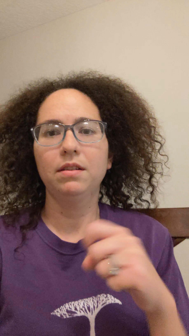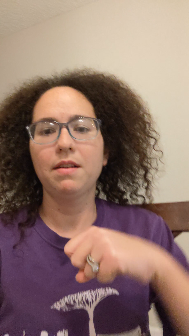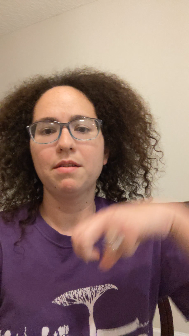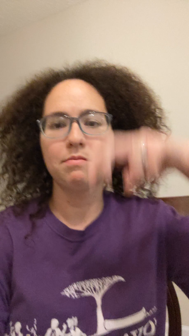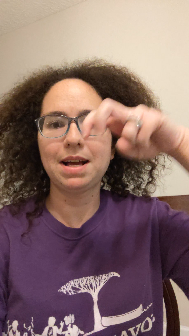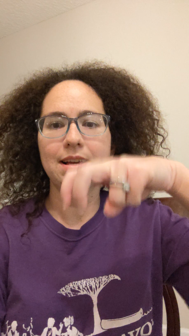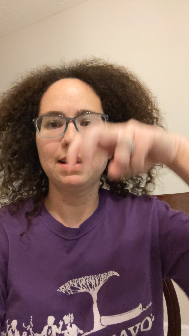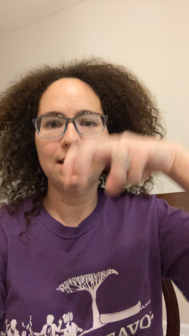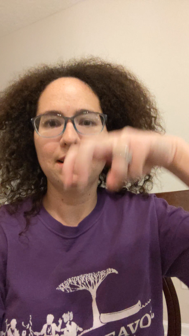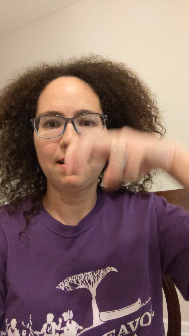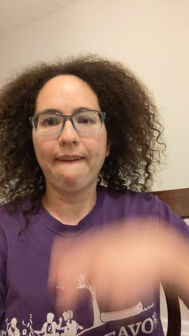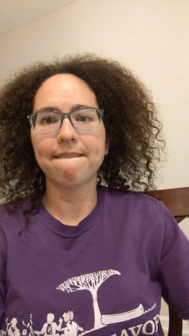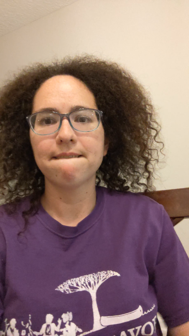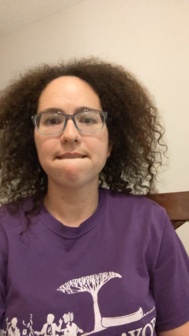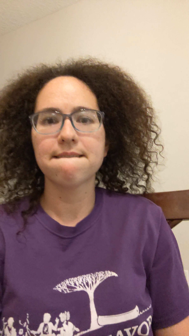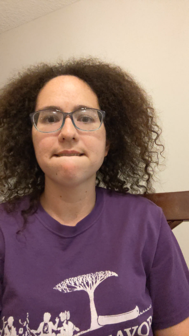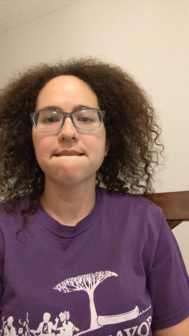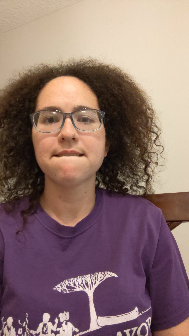potato